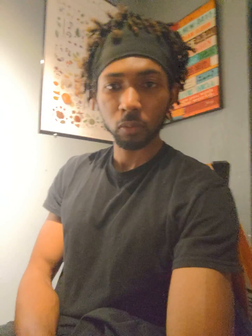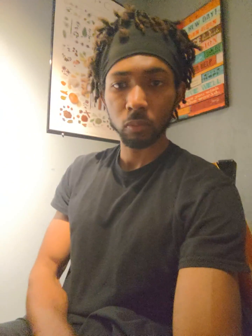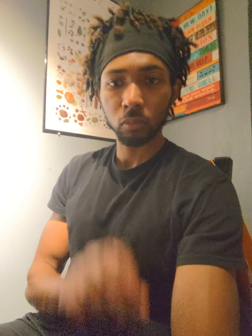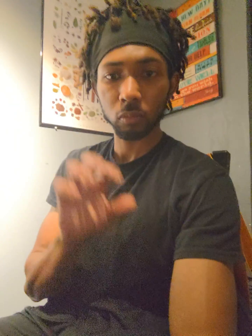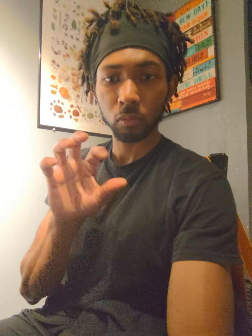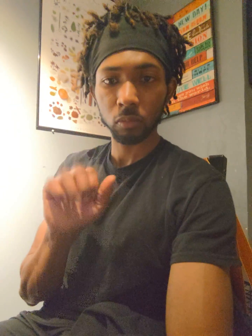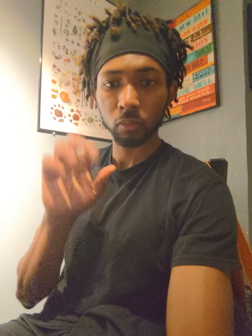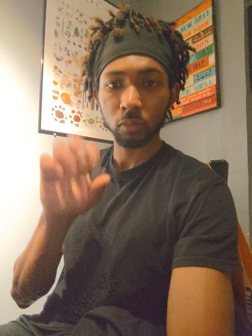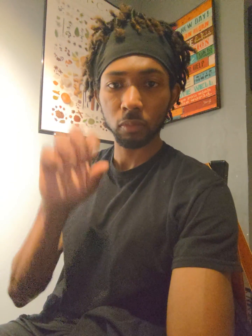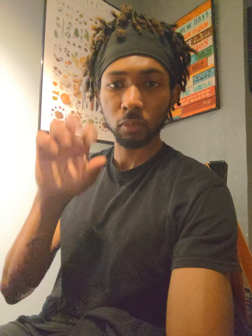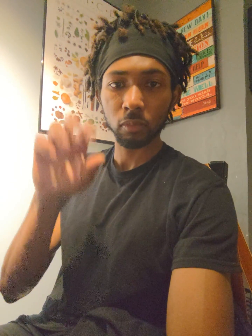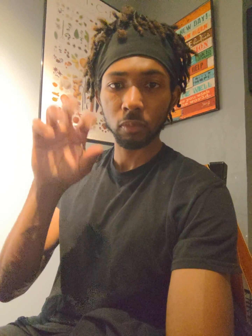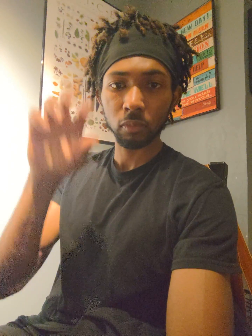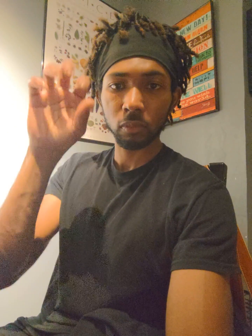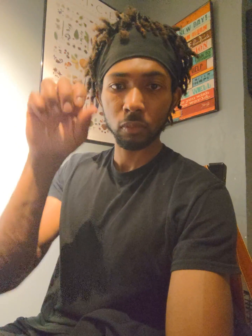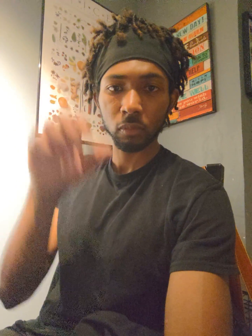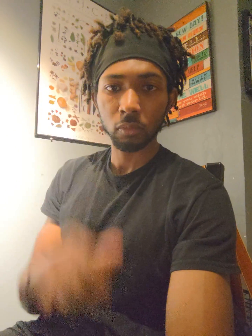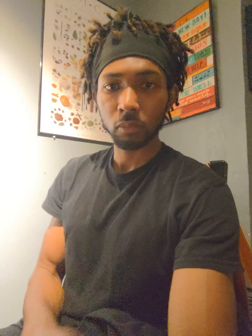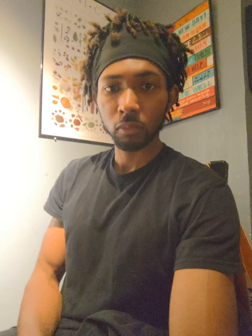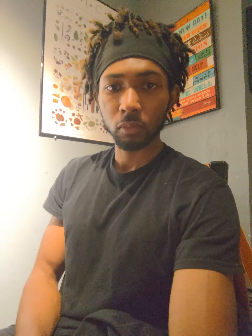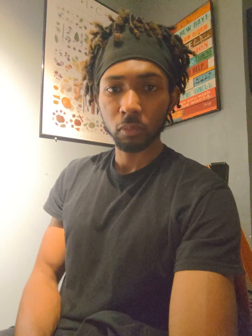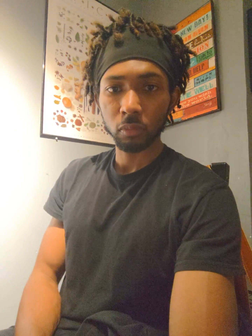ladder